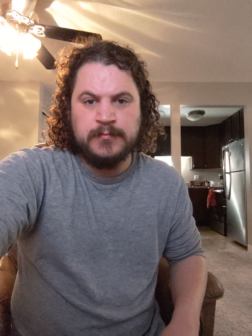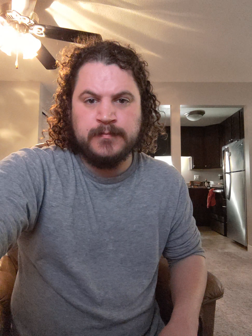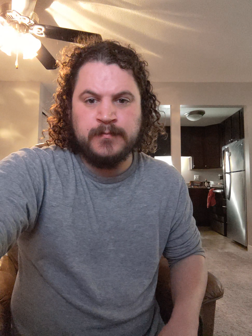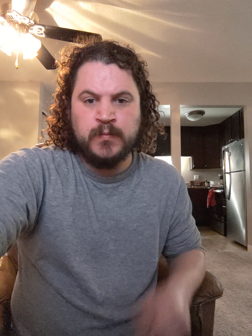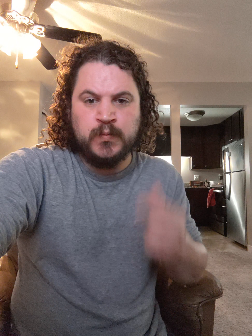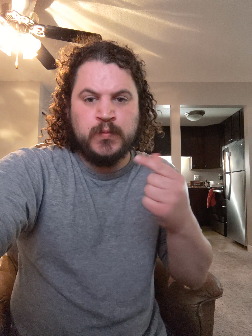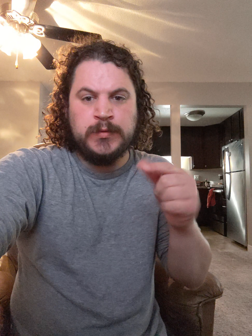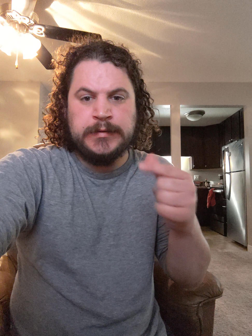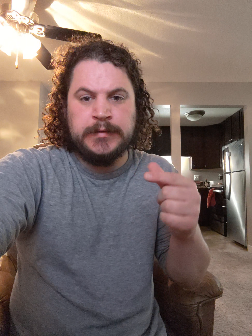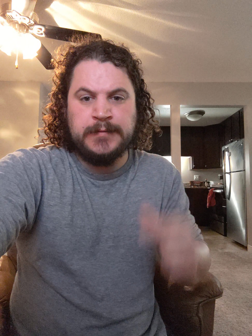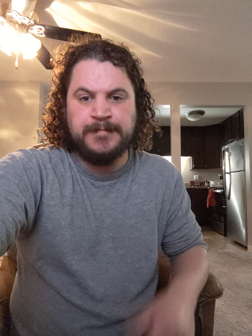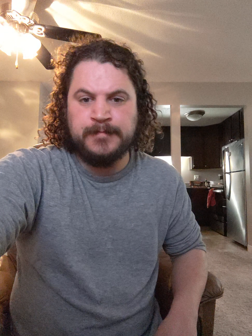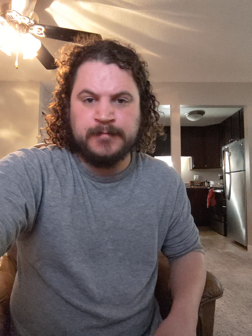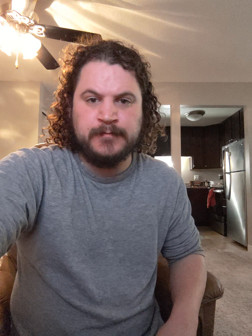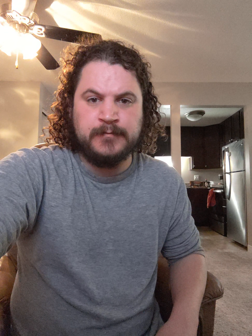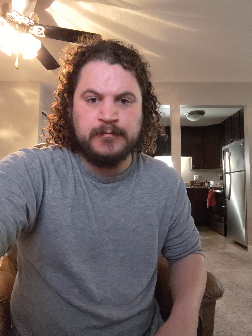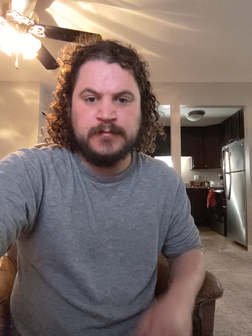green